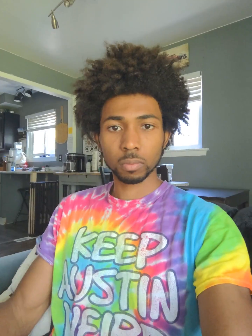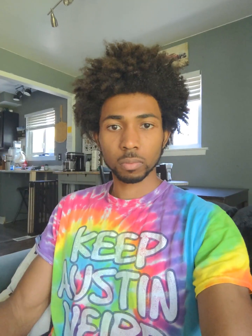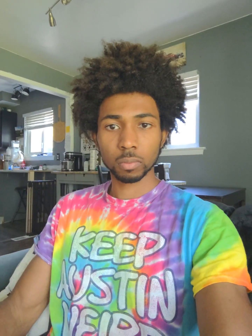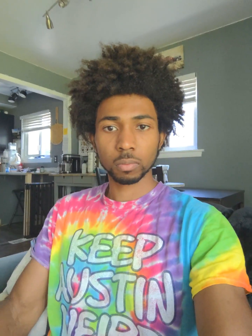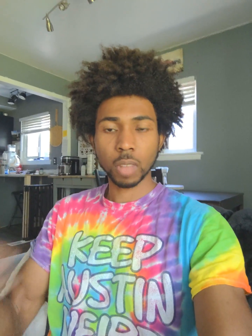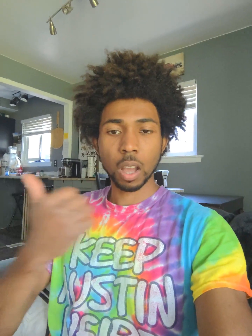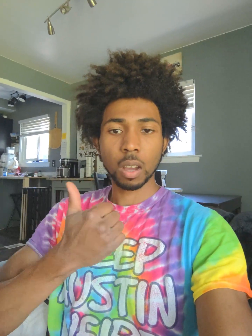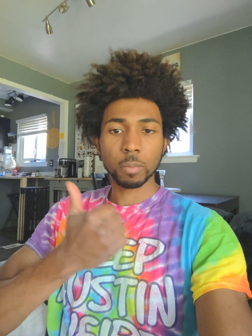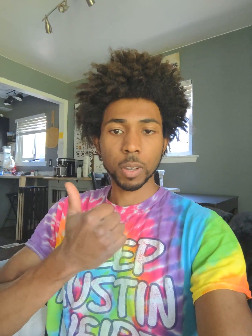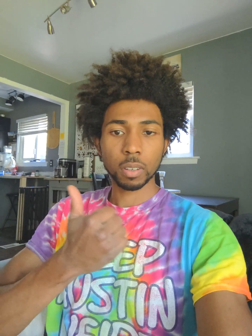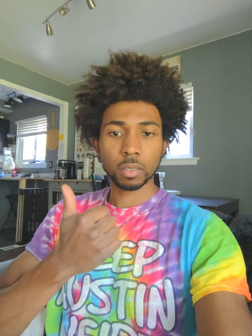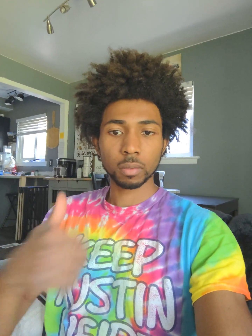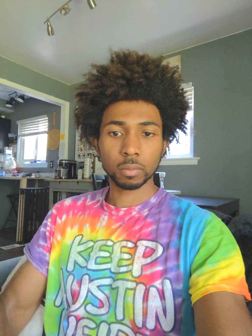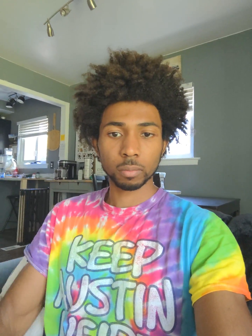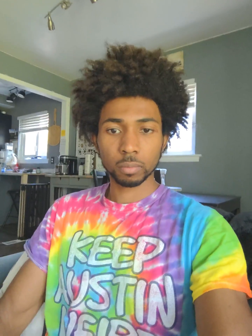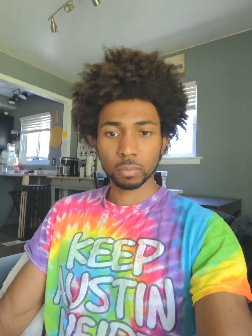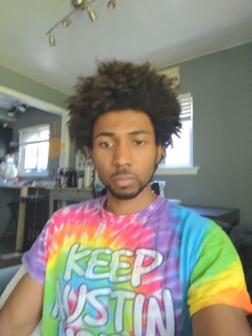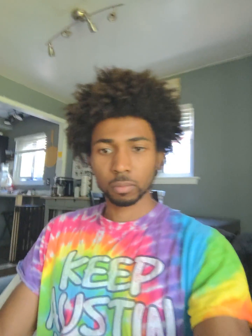help